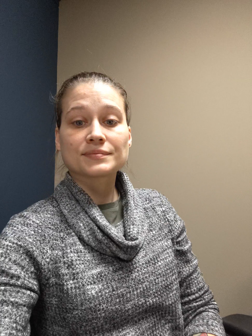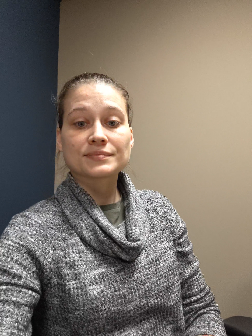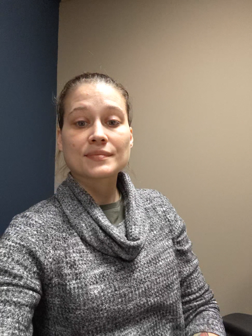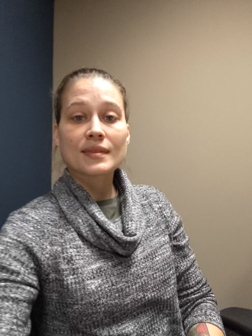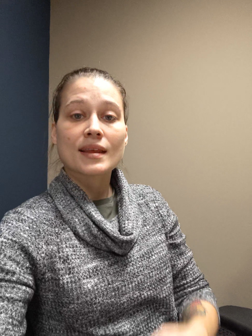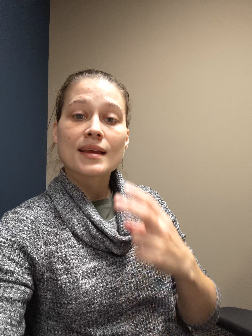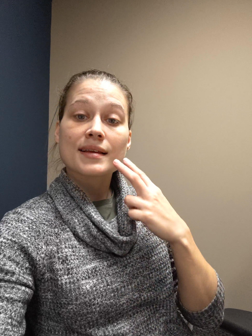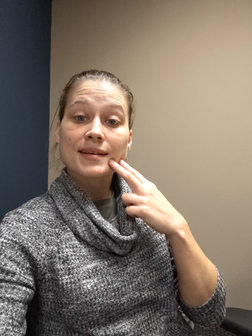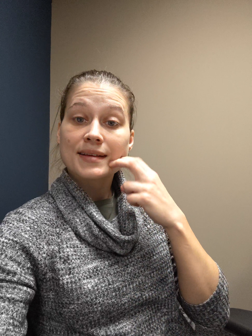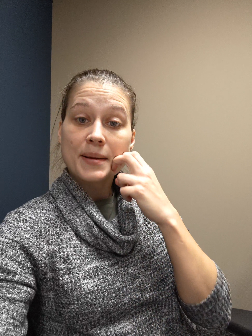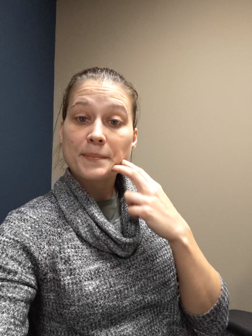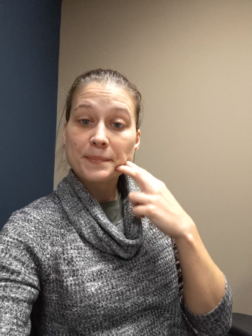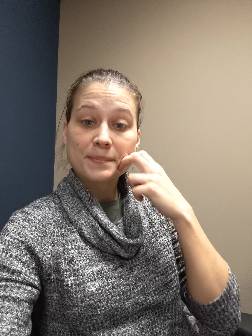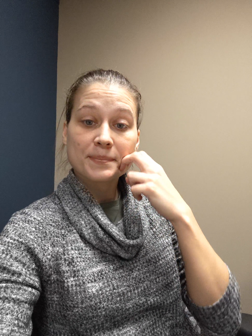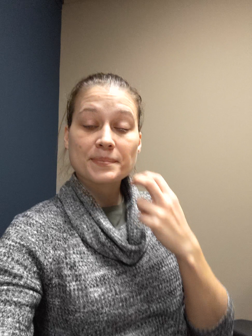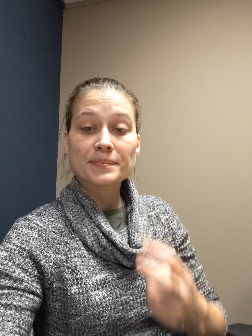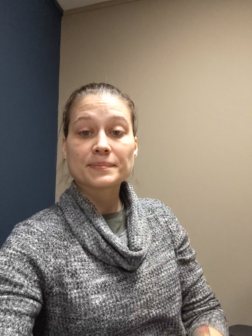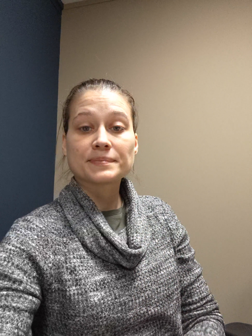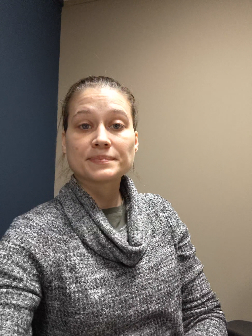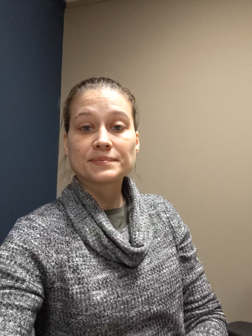gum